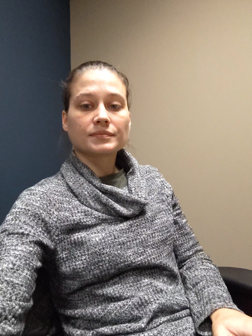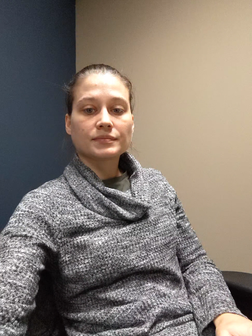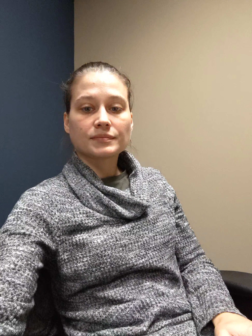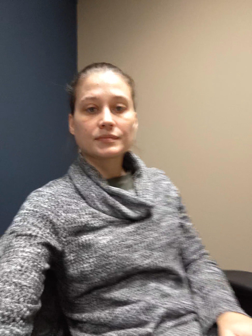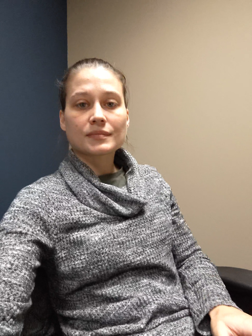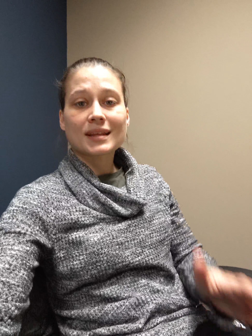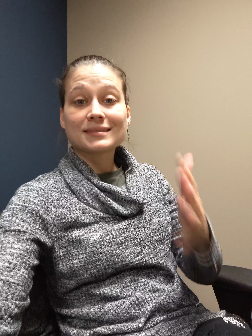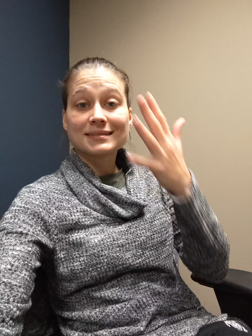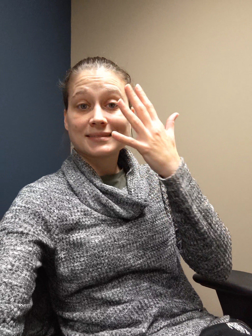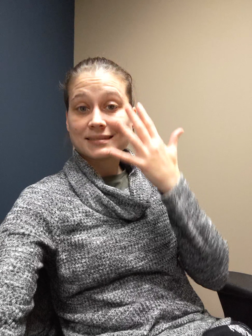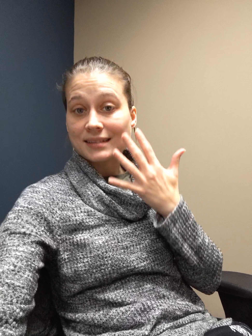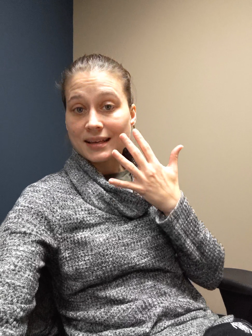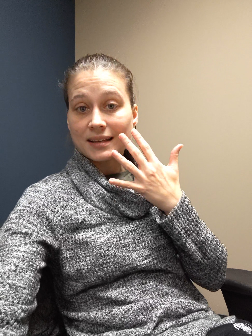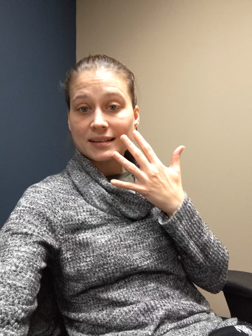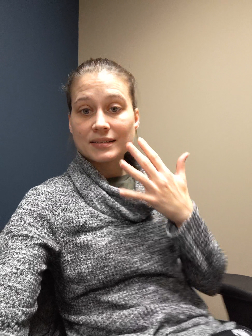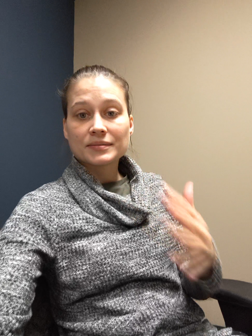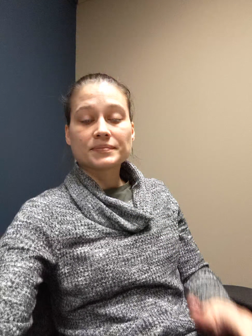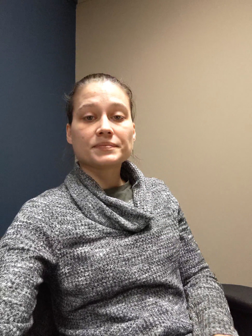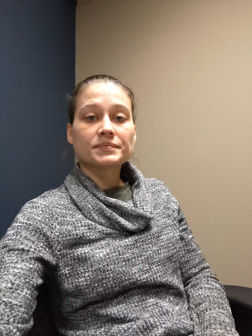sad